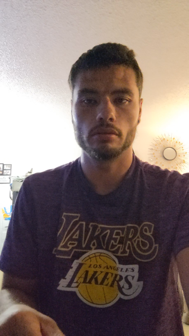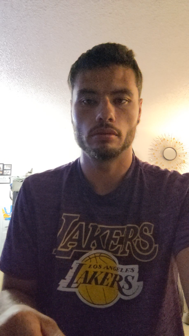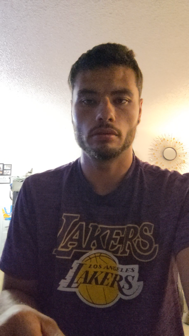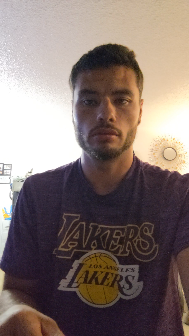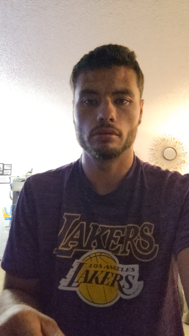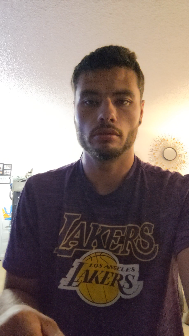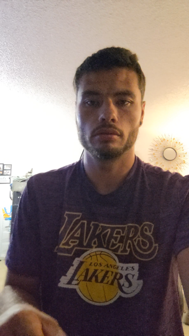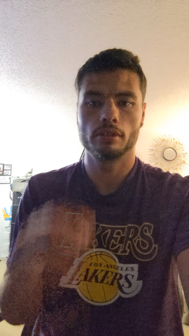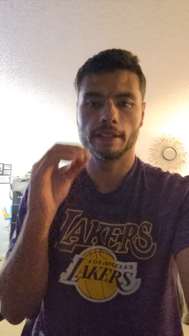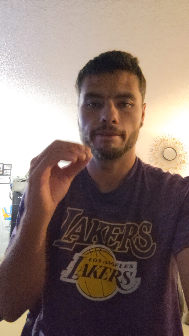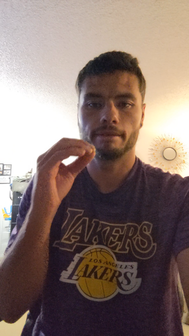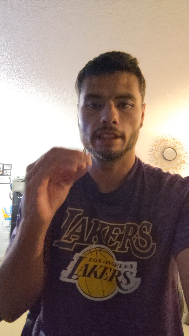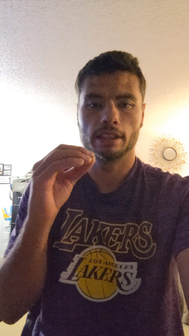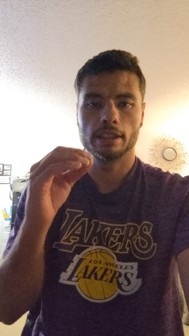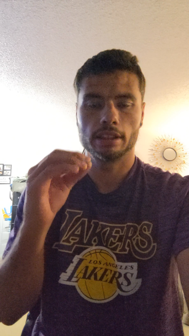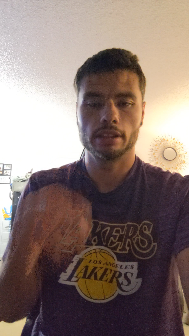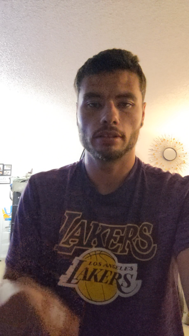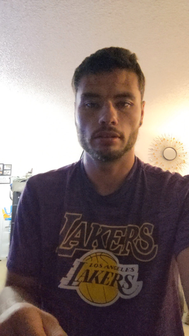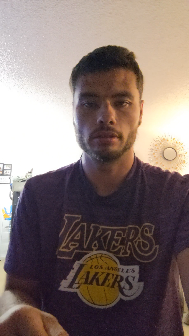fix